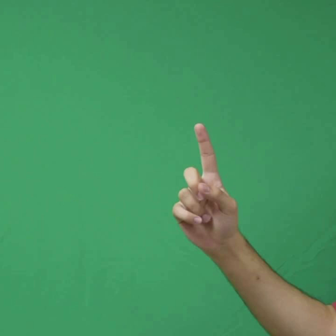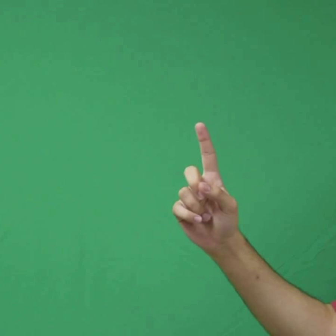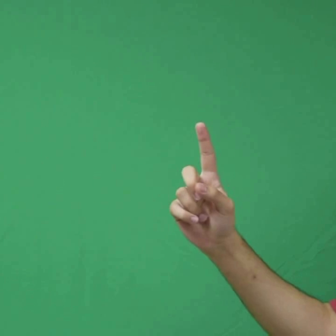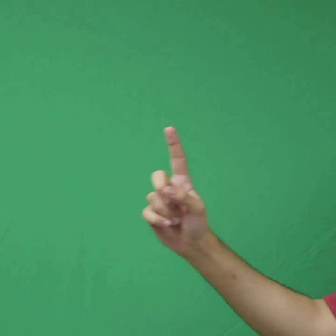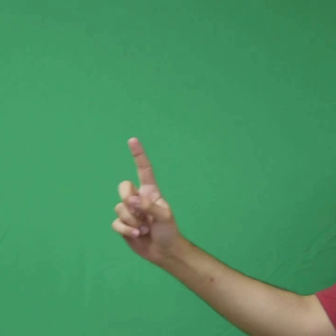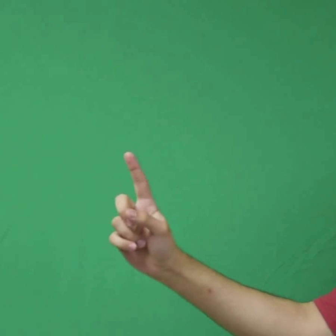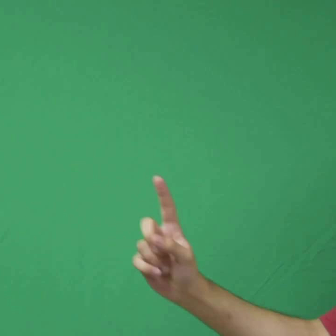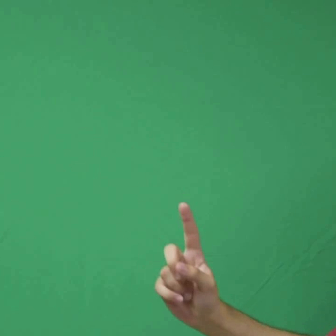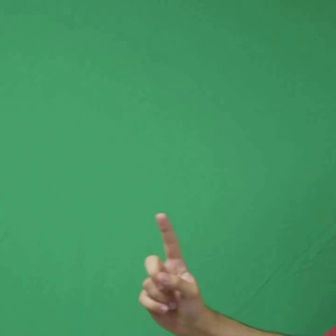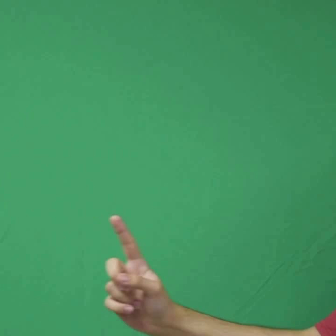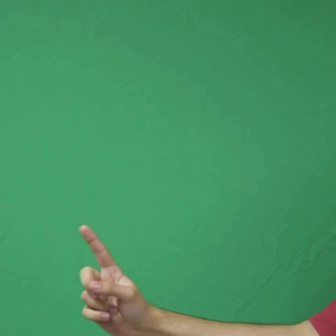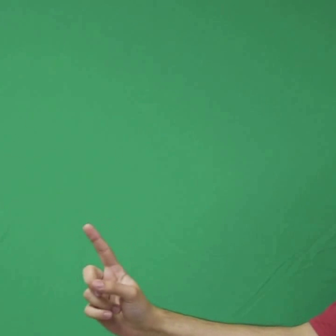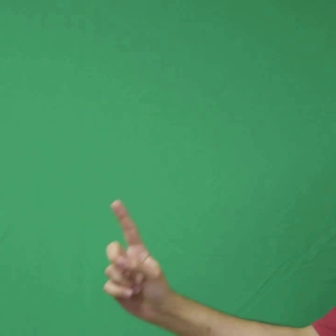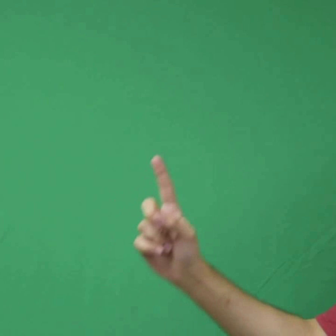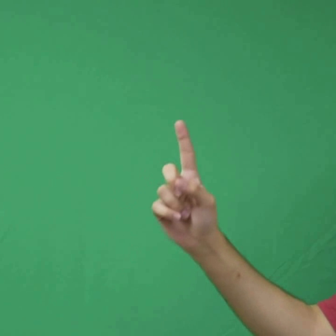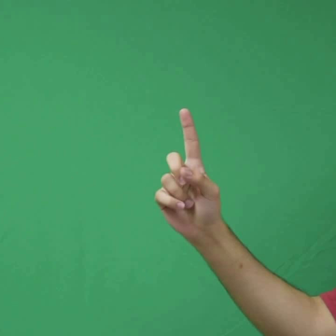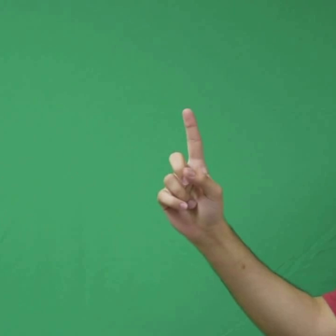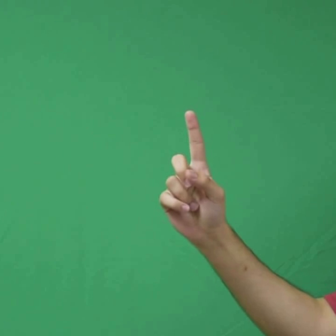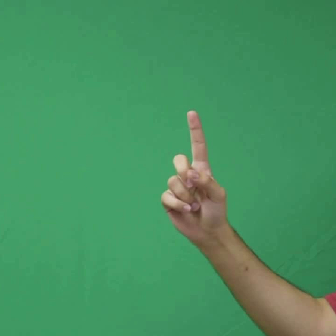Z